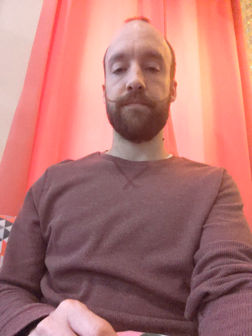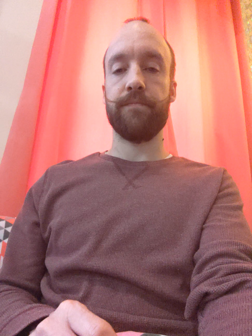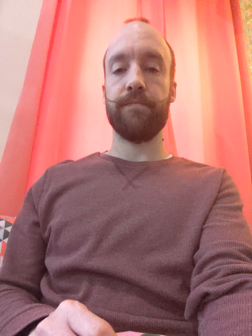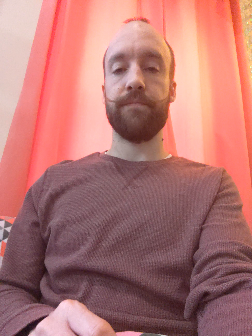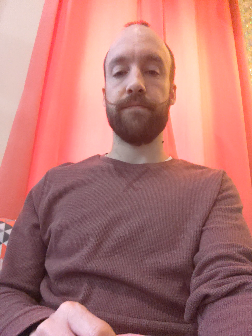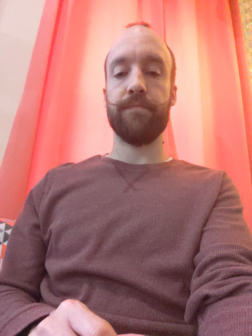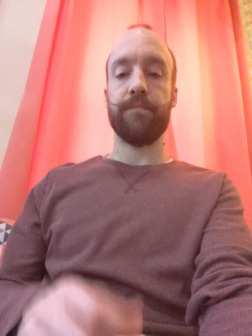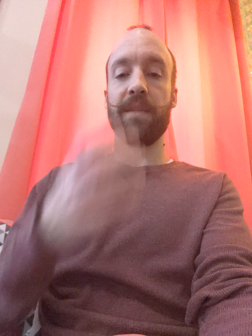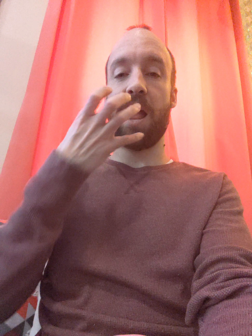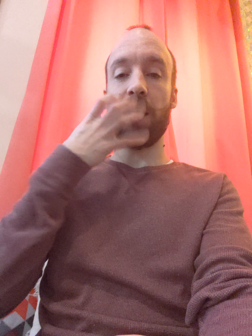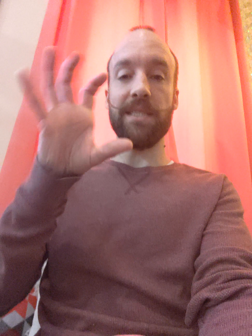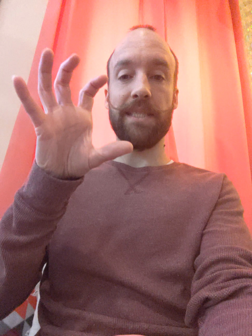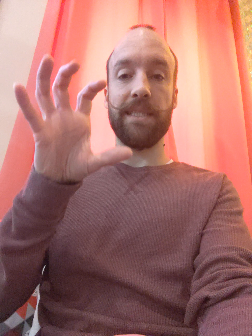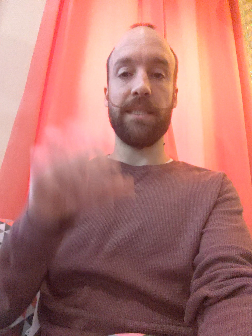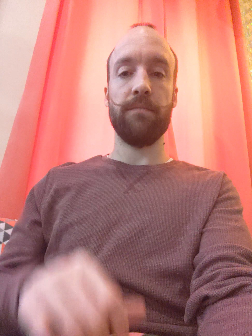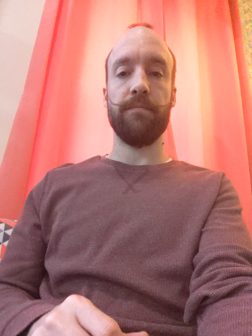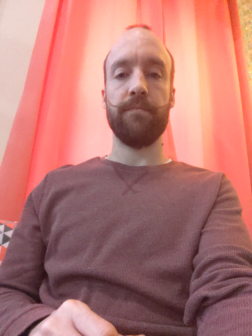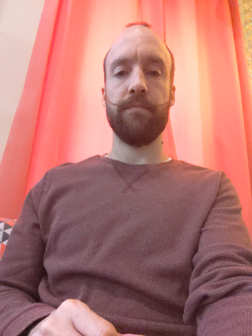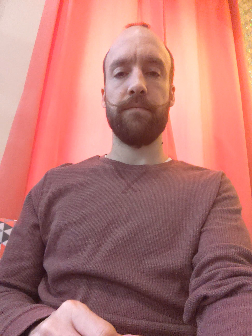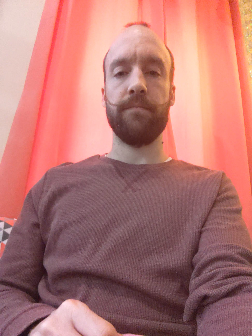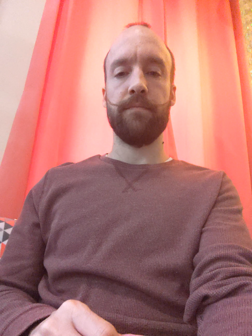hot